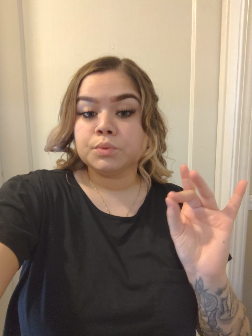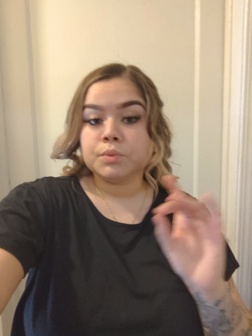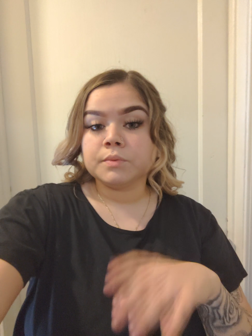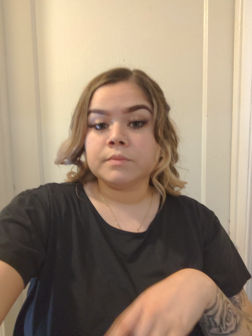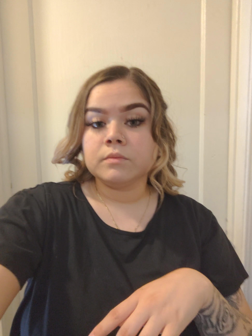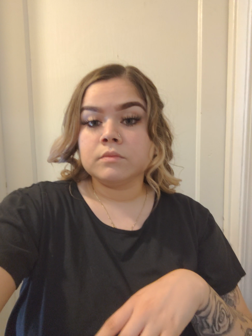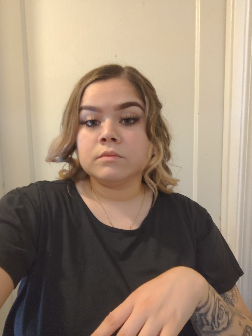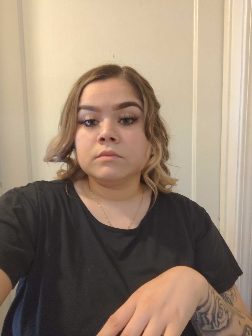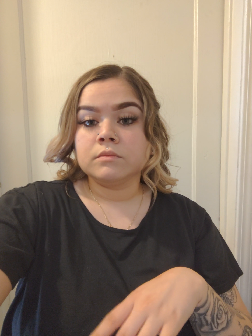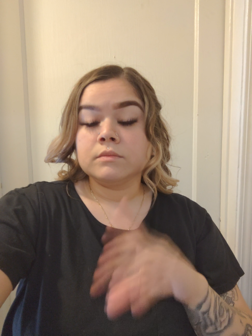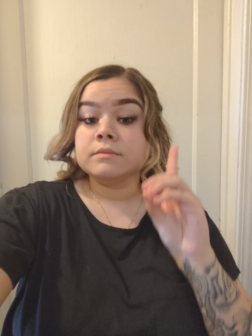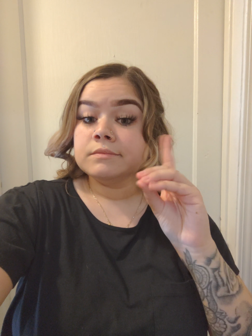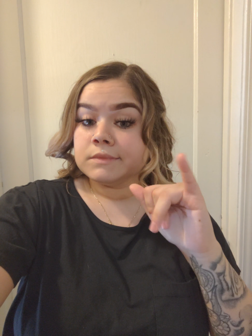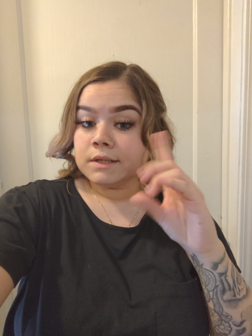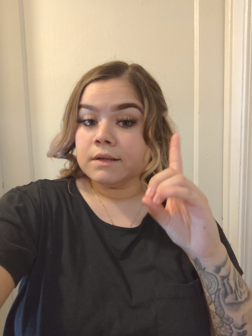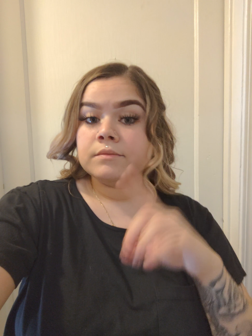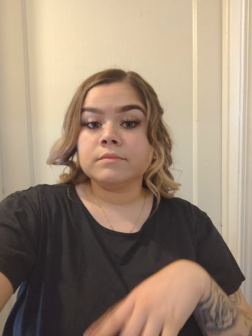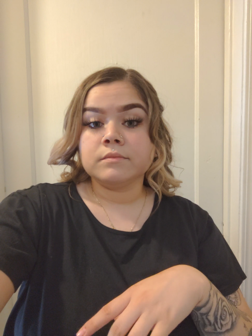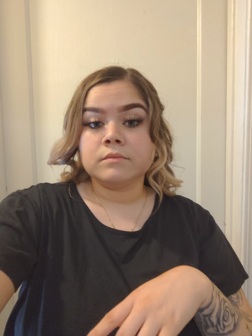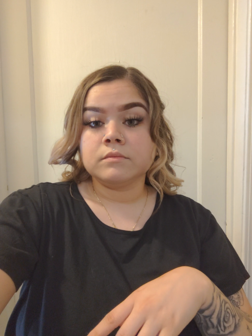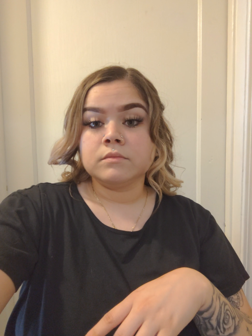did